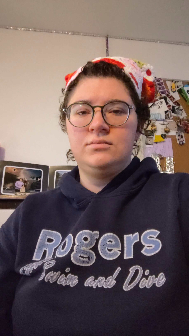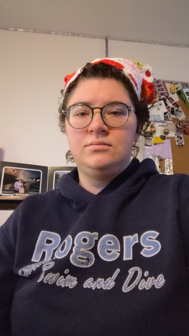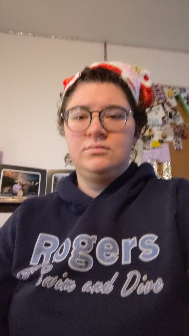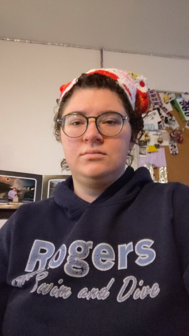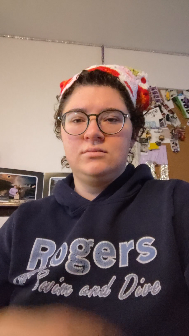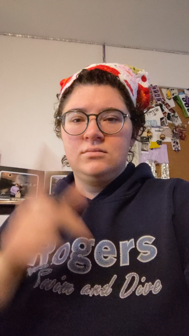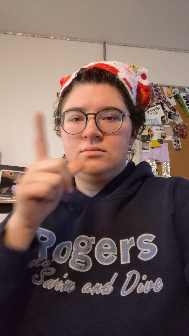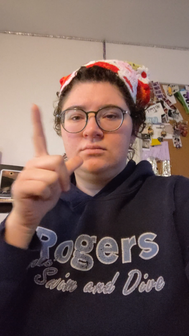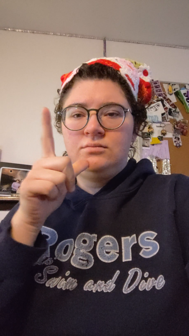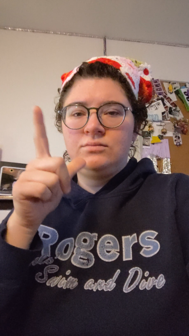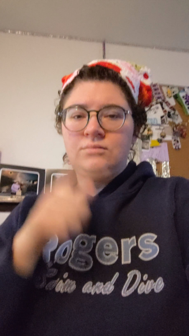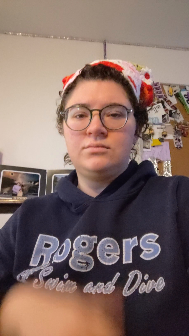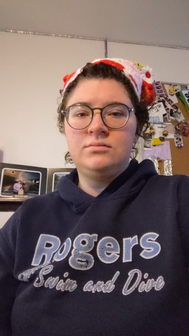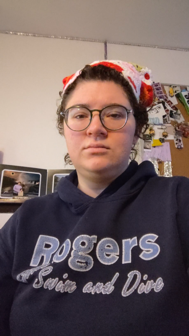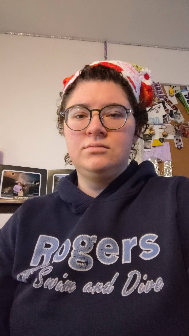lunch